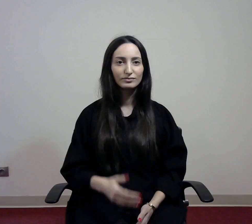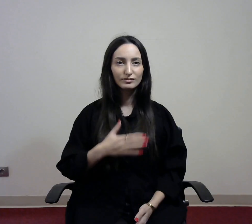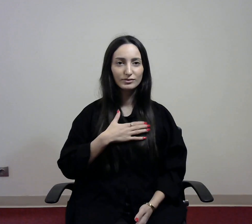mən